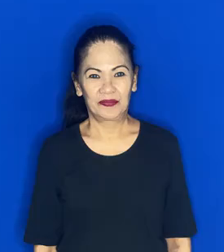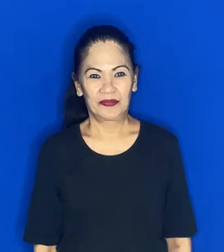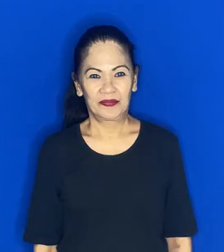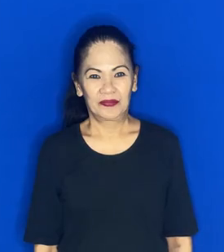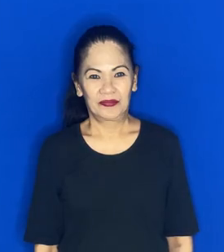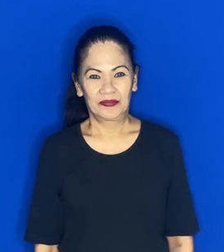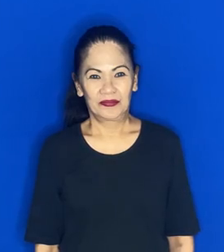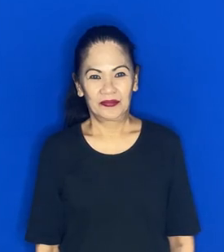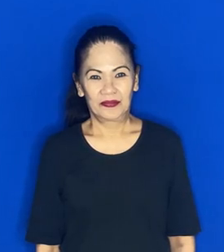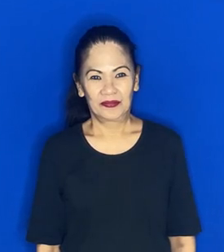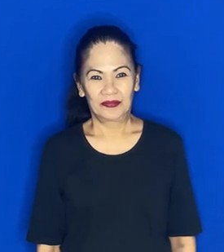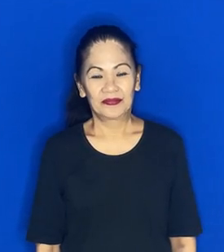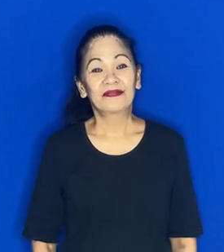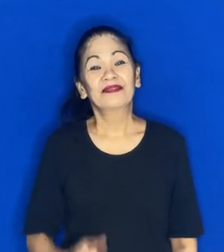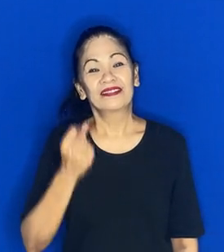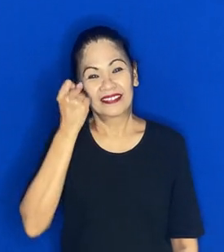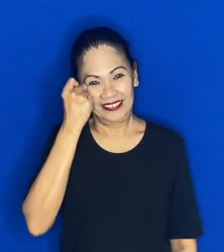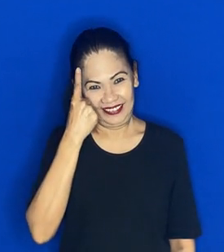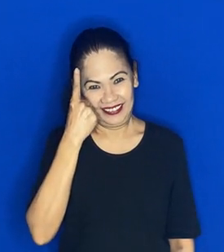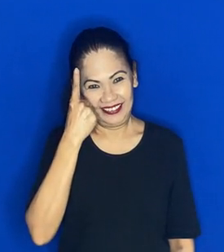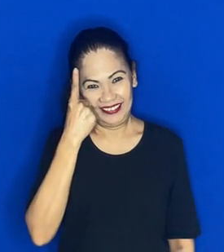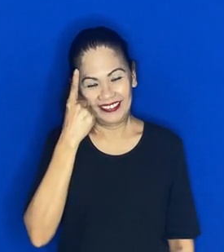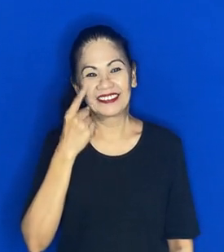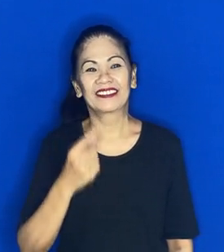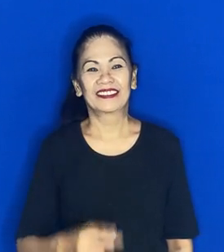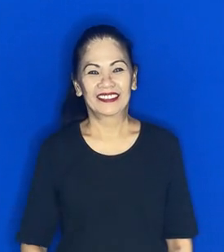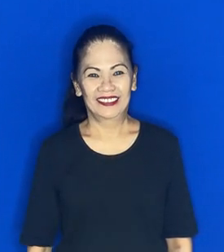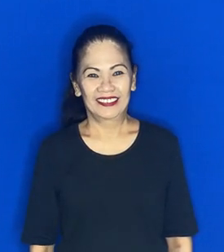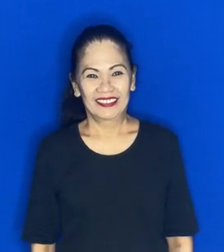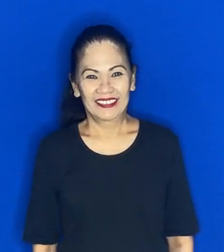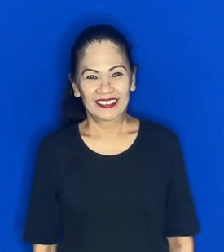understand